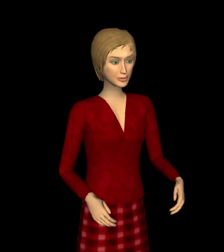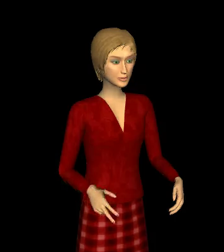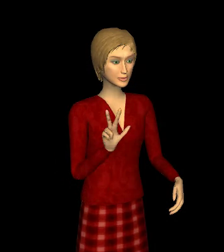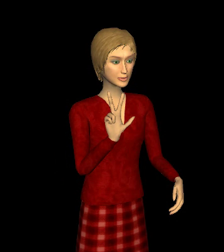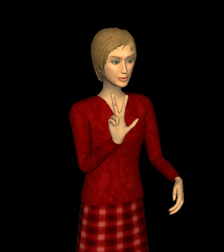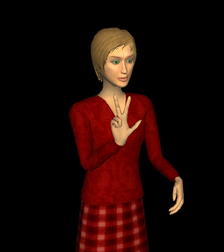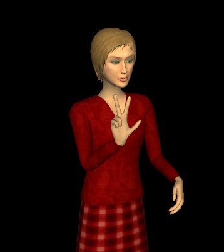3